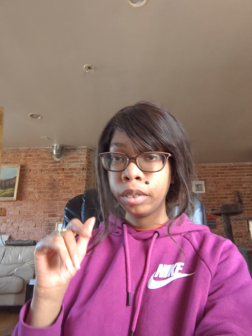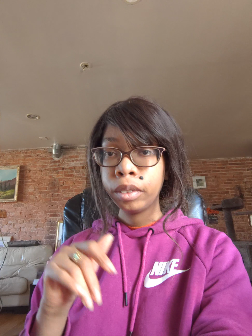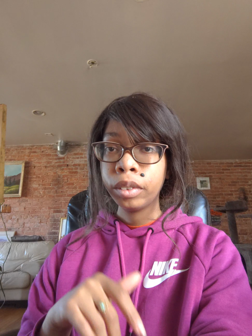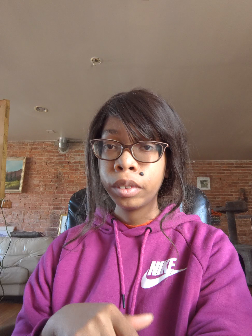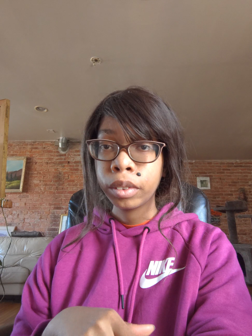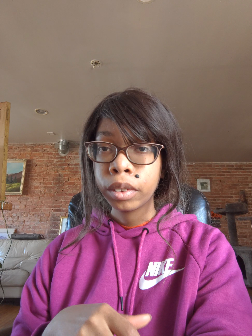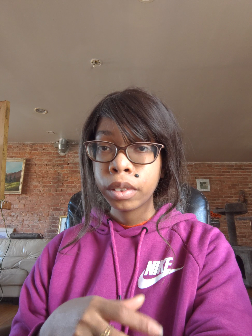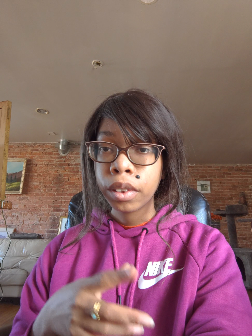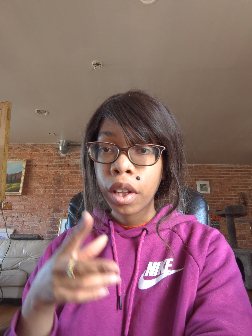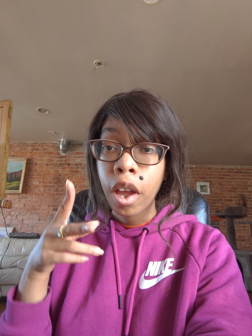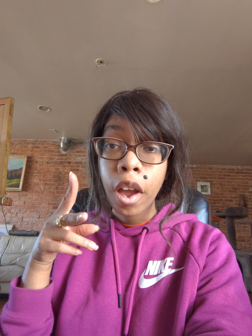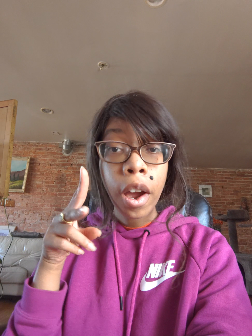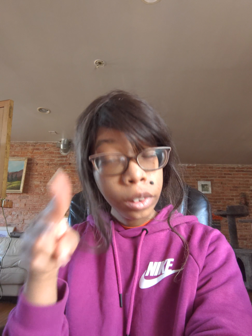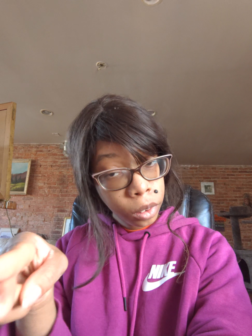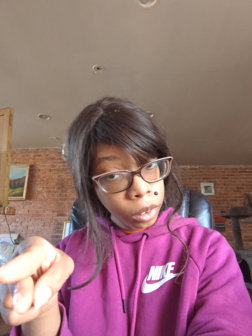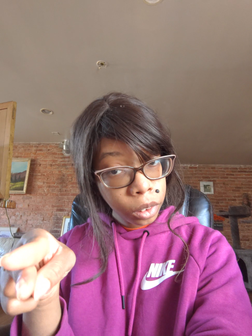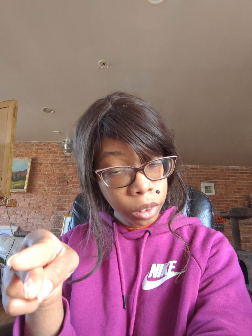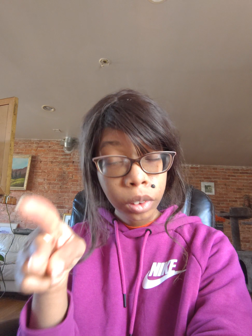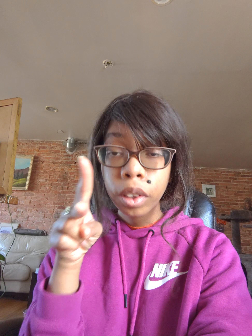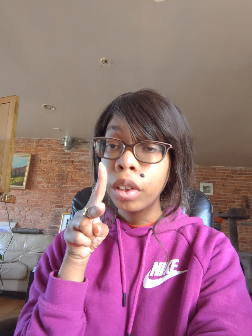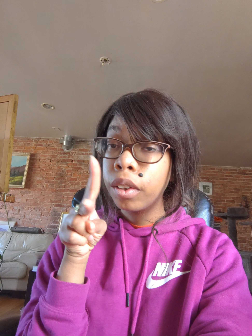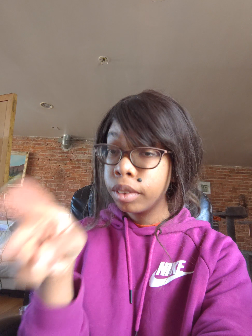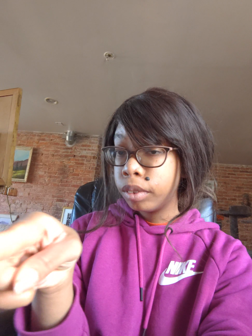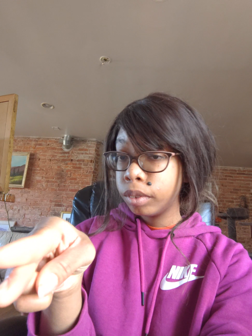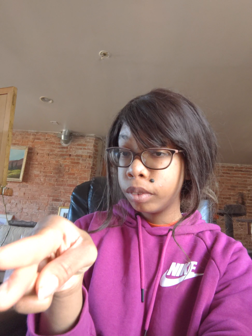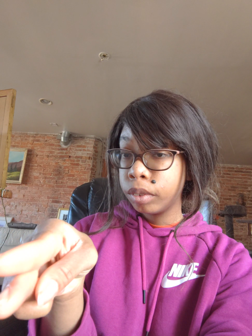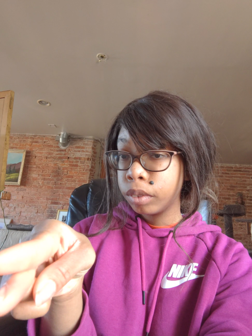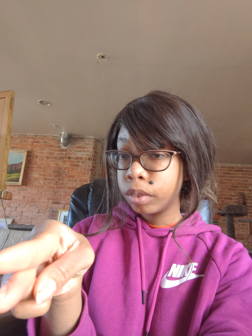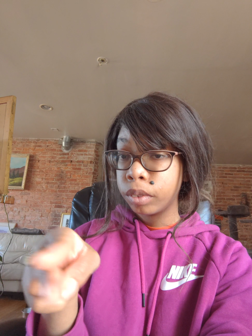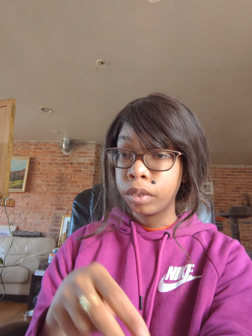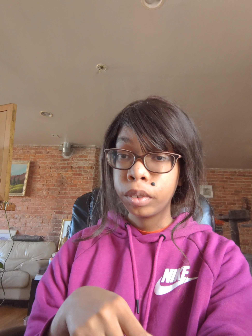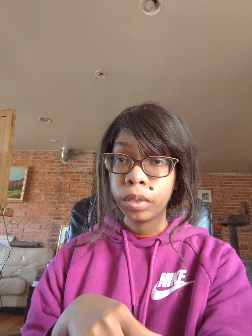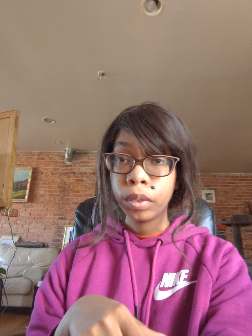cut